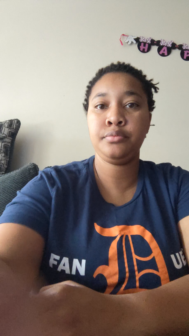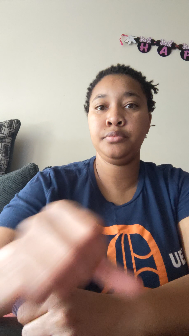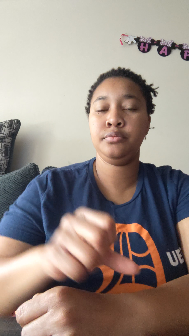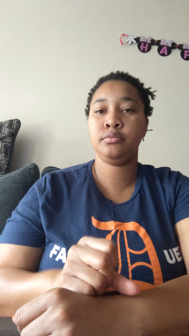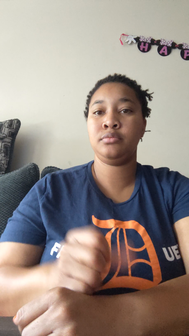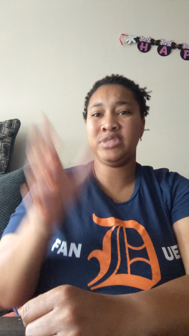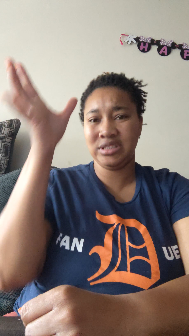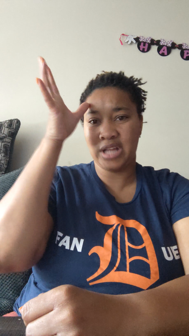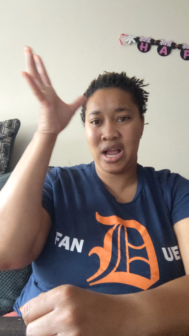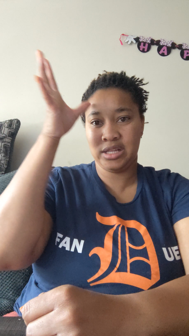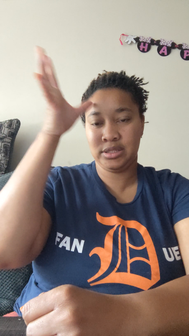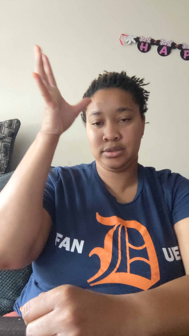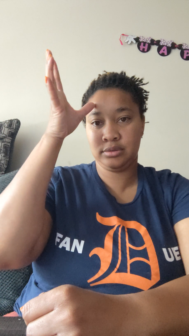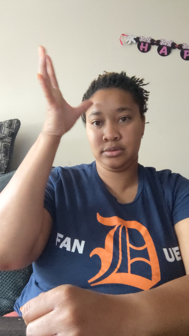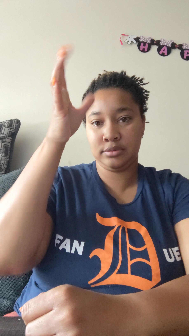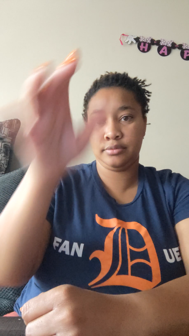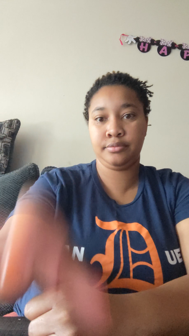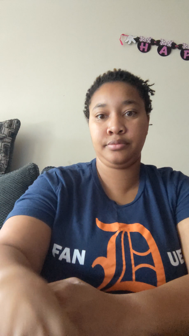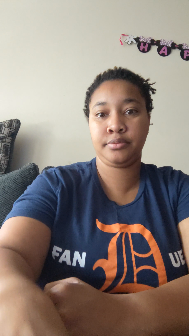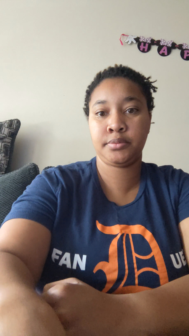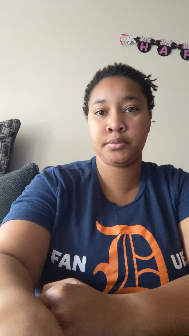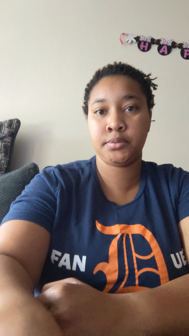daddy